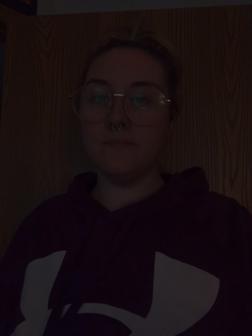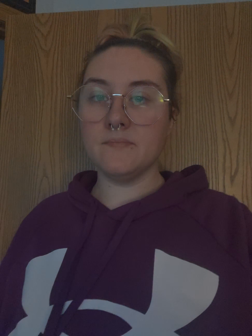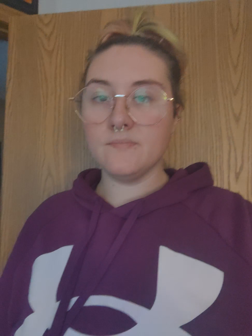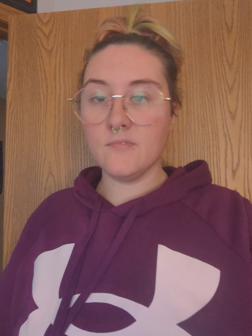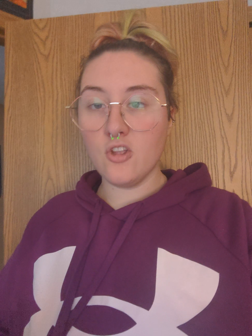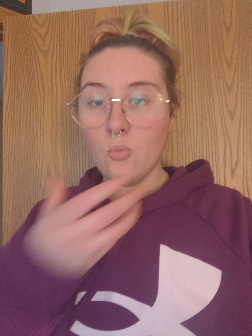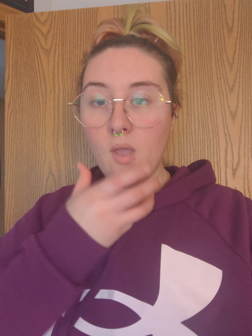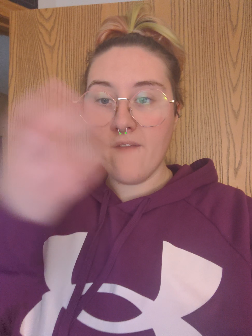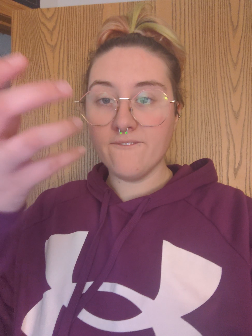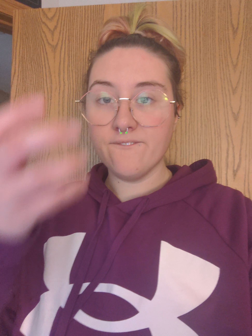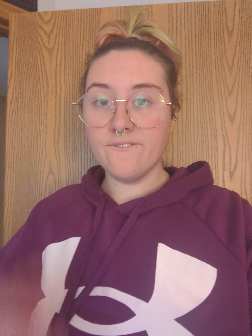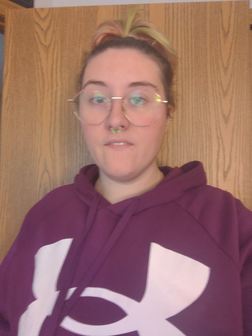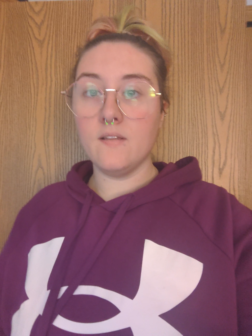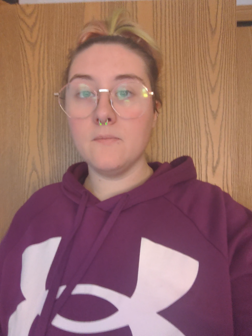giraffe